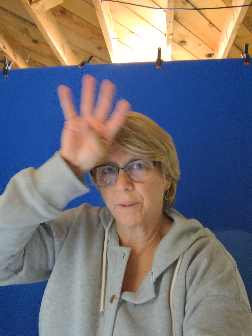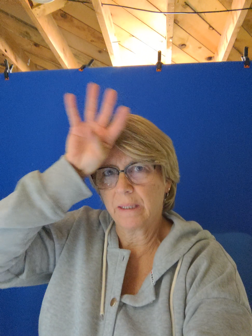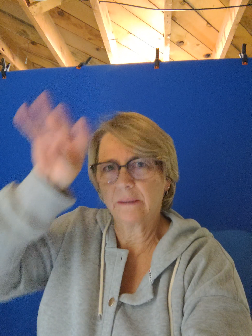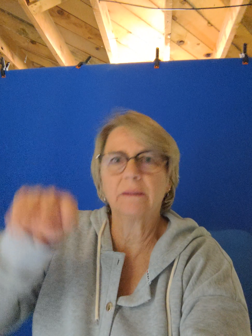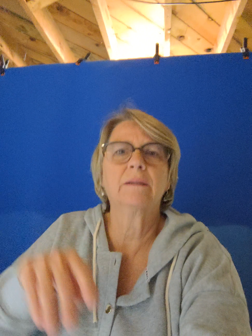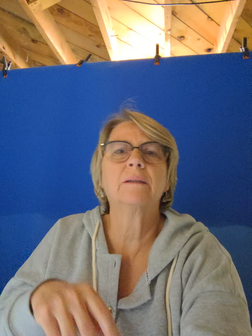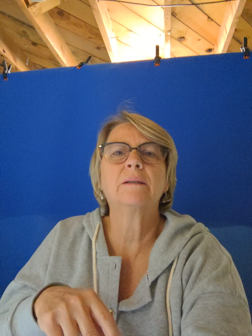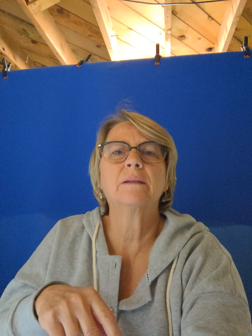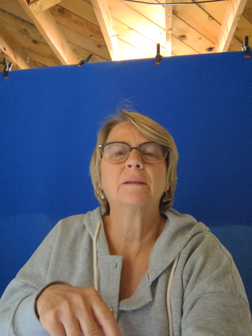fireman